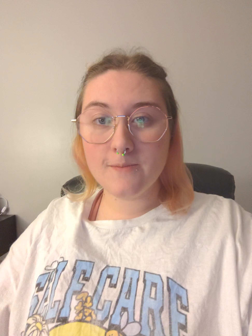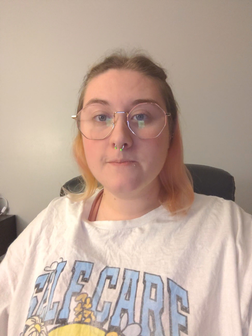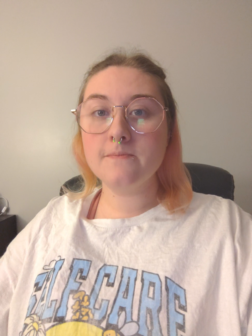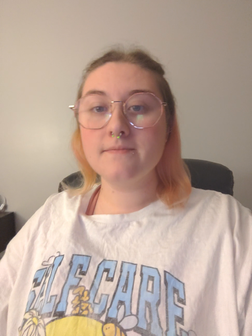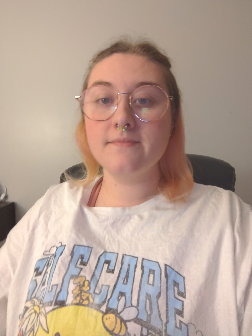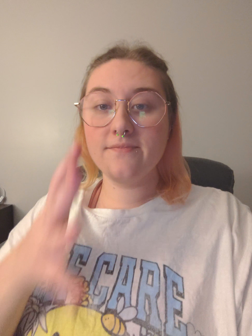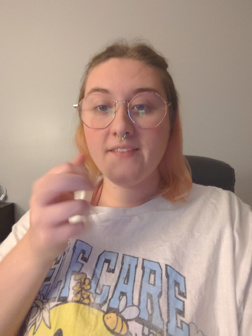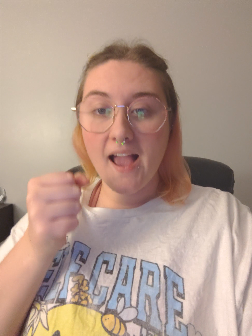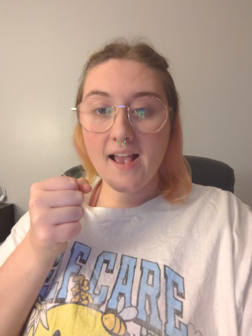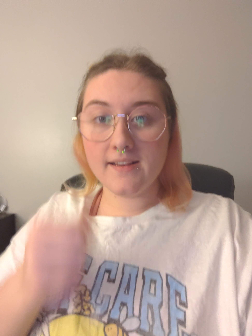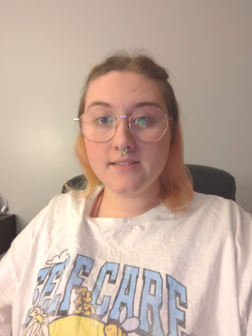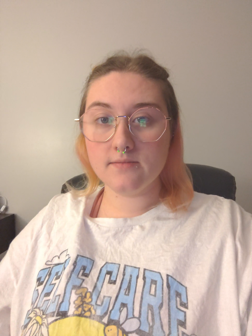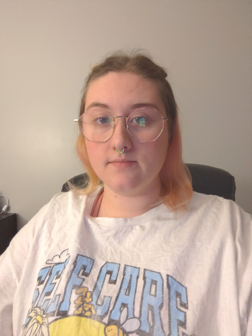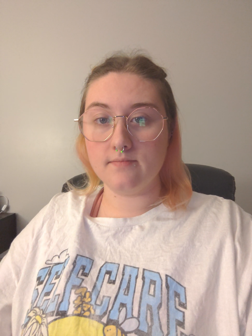fast